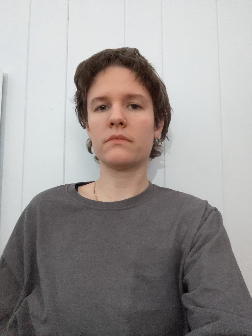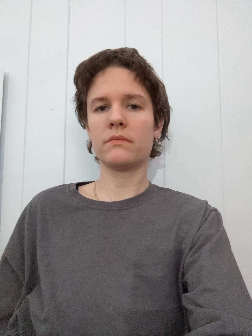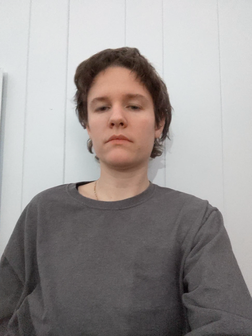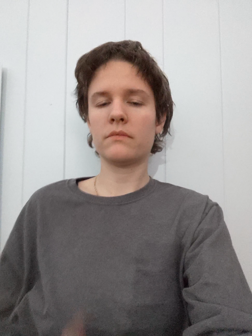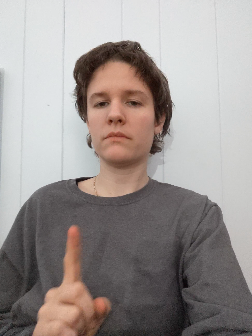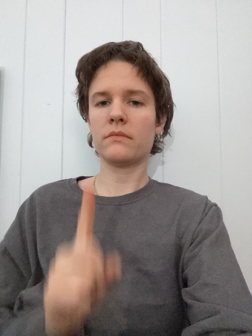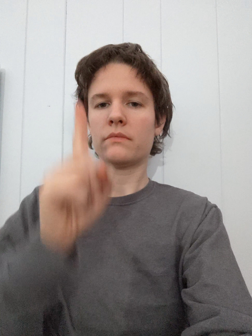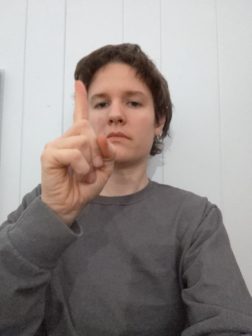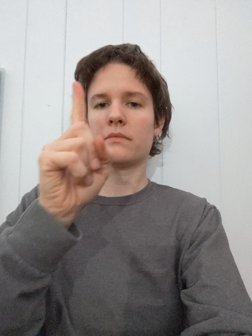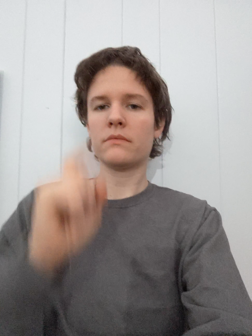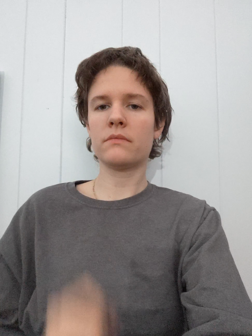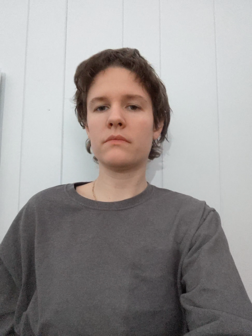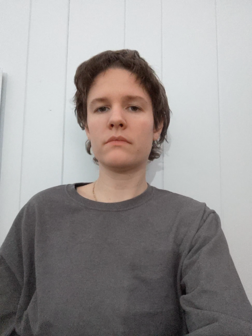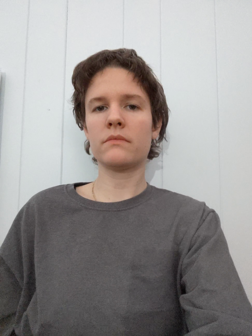up